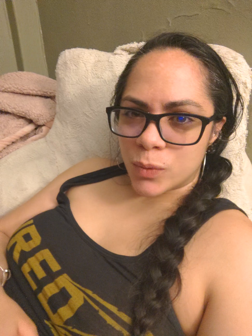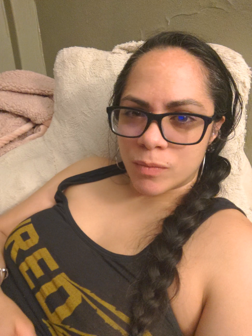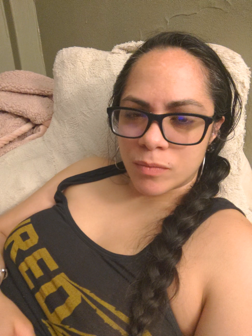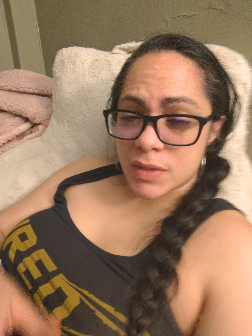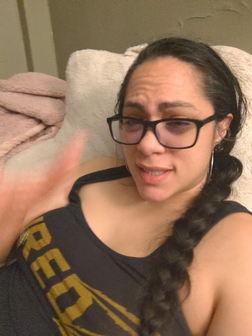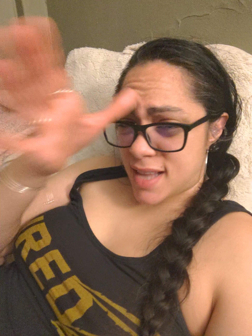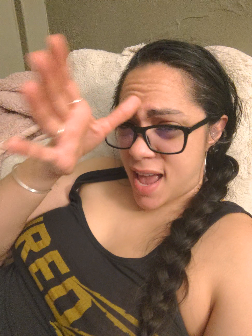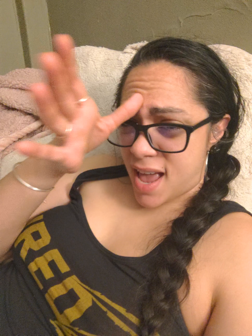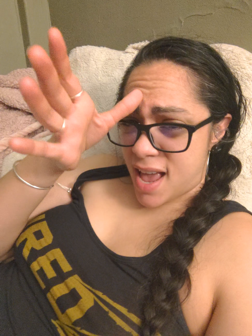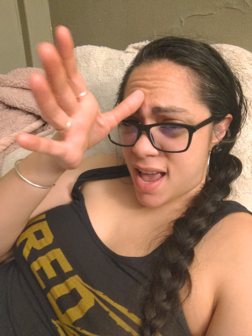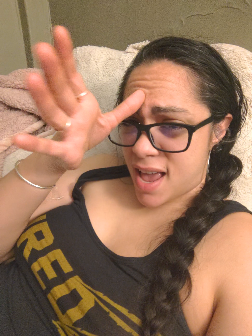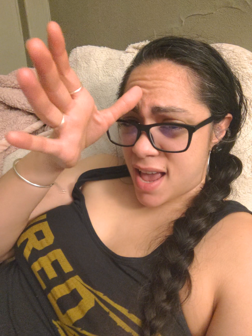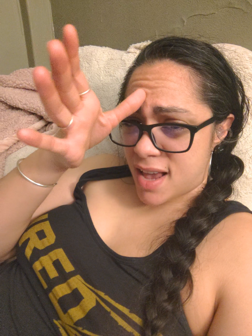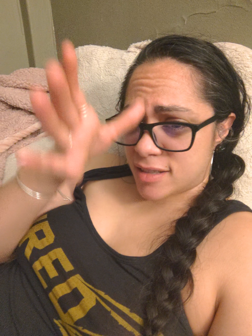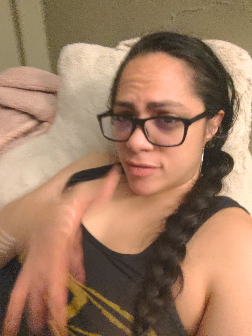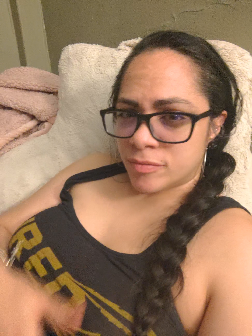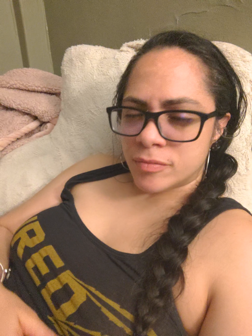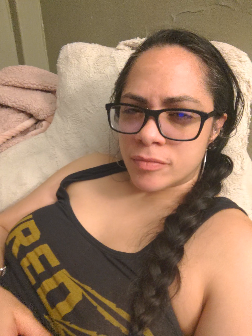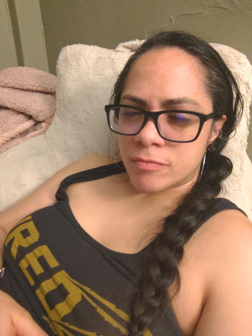dad